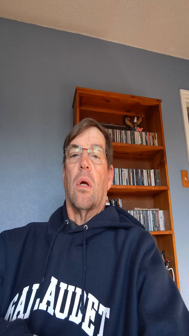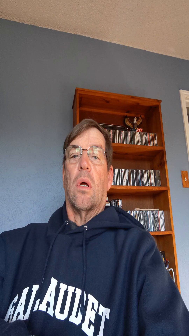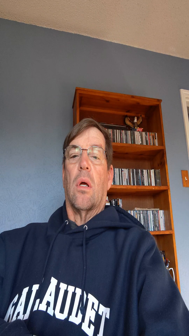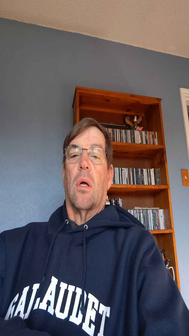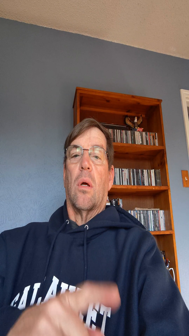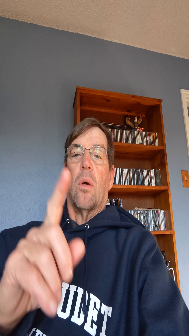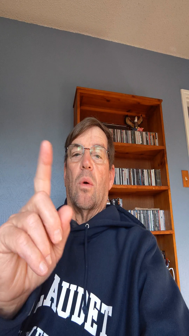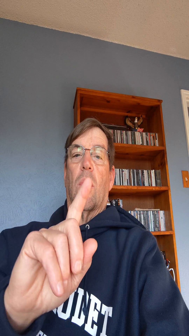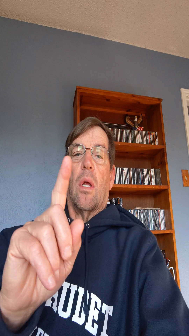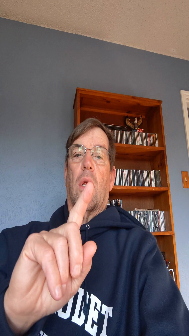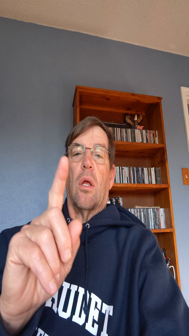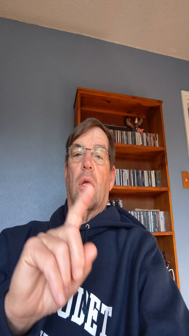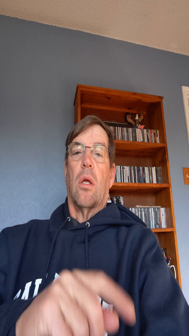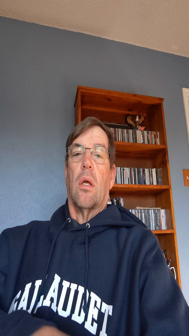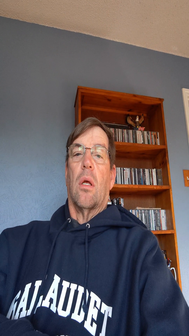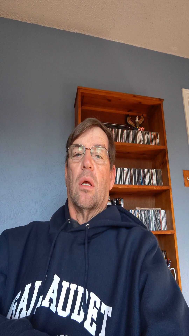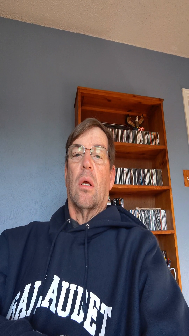where